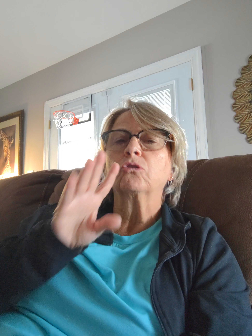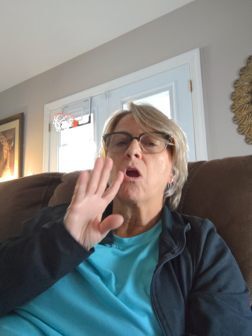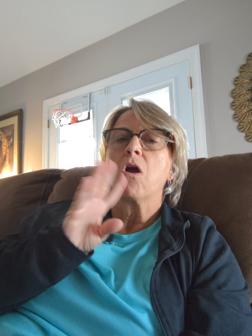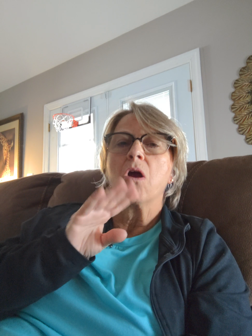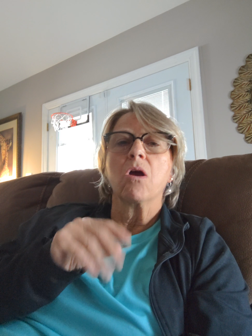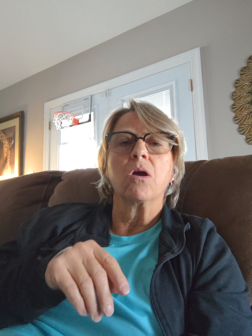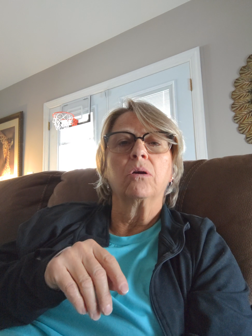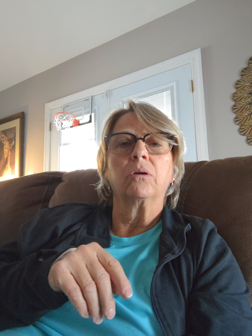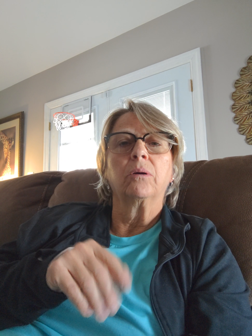talk